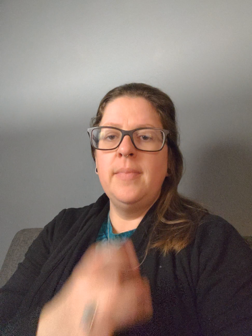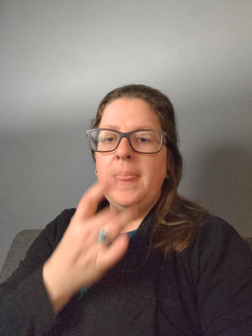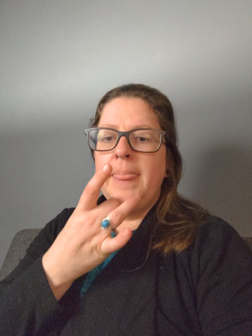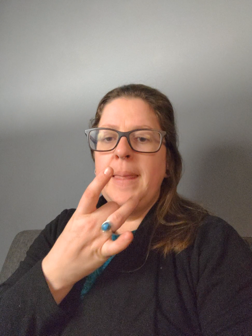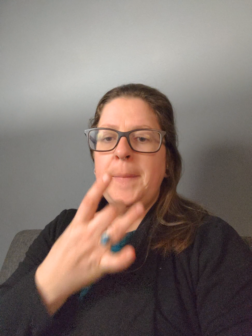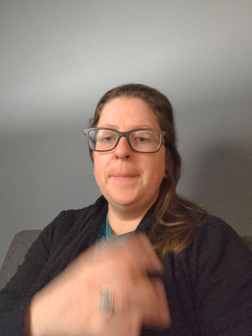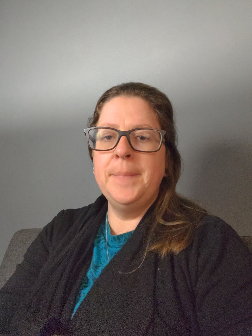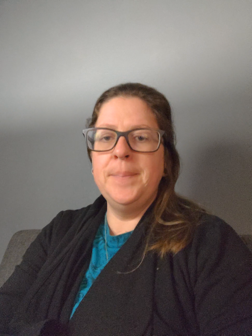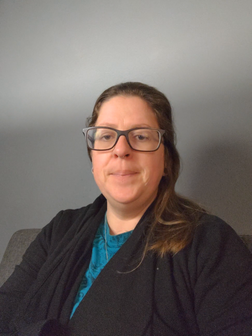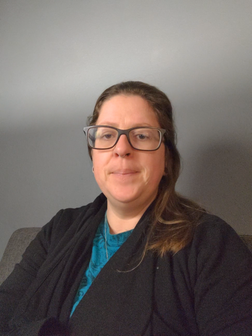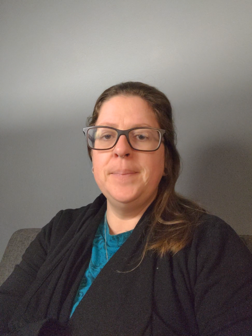lamp